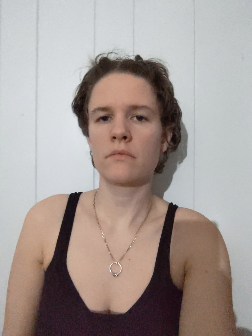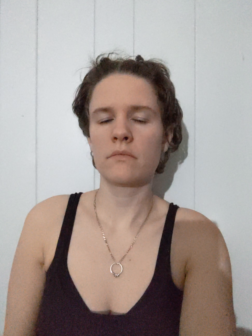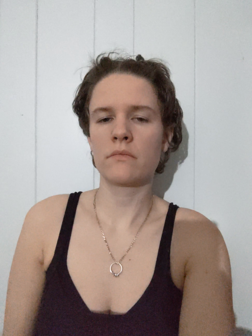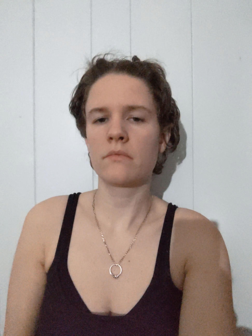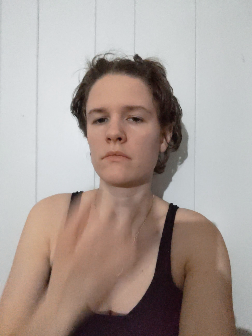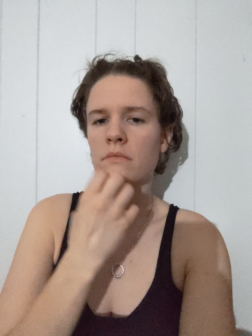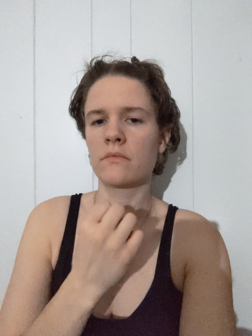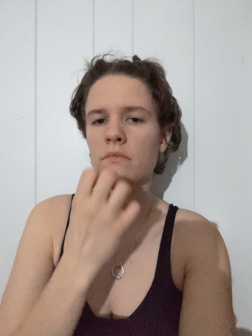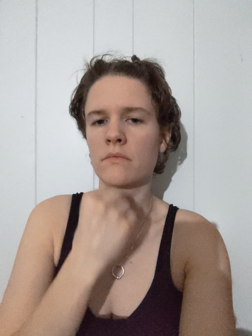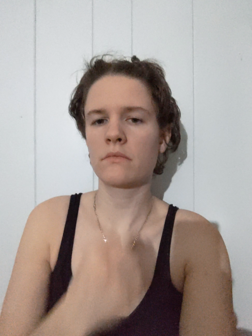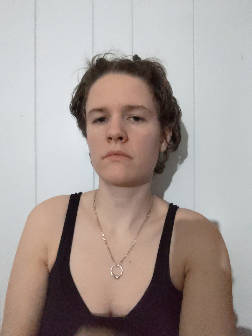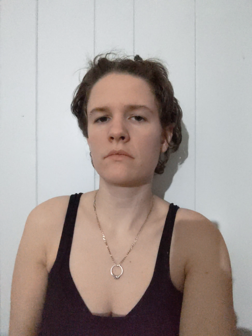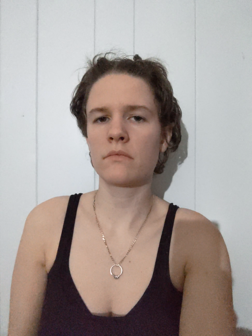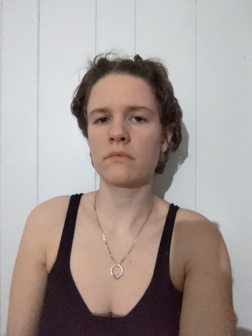underwear